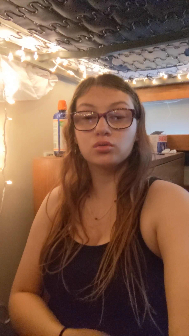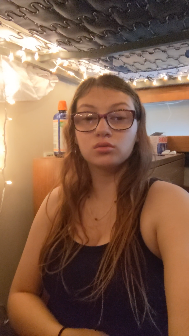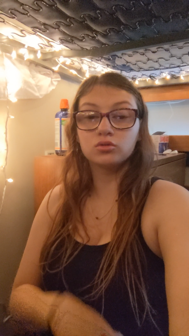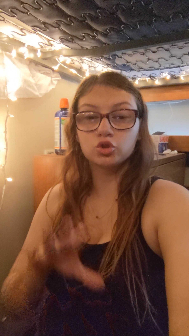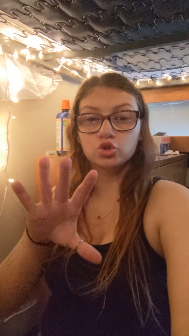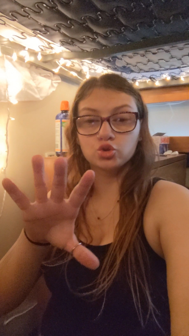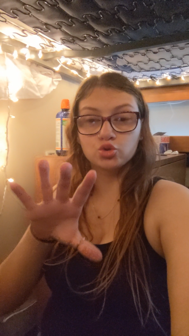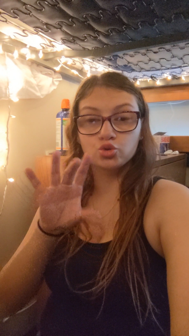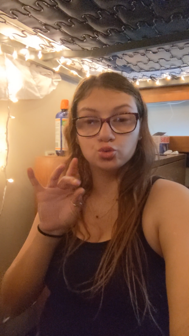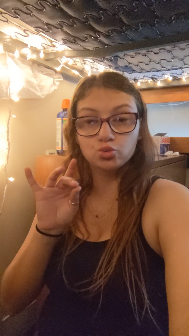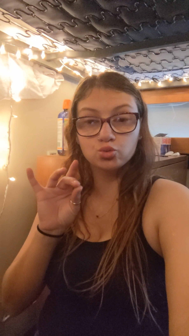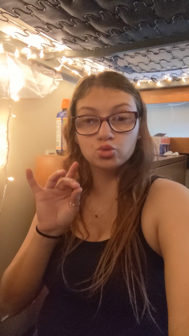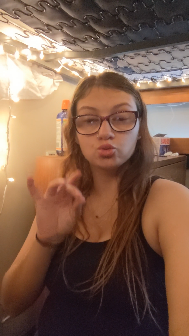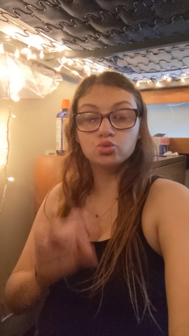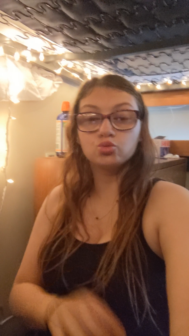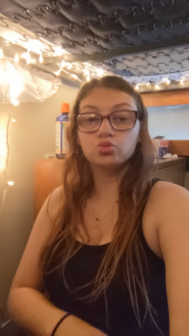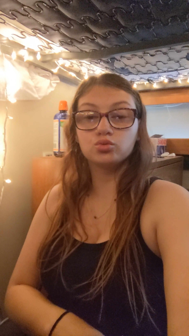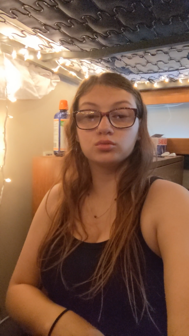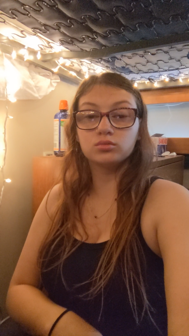choose